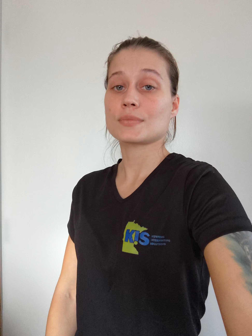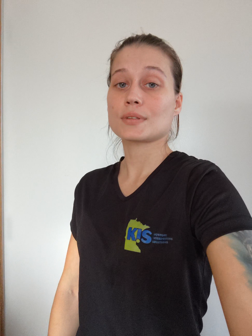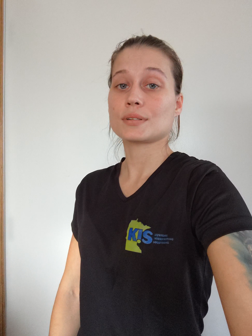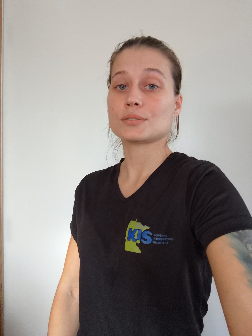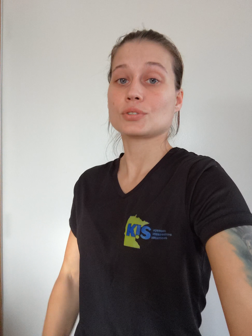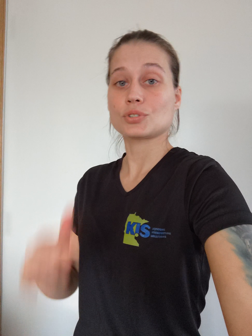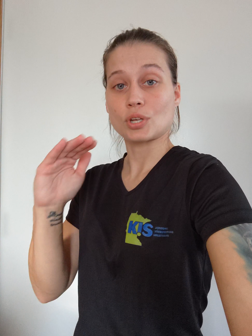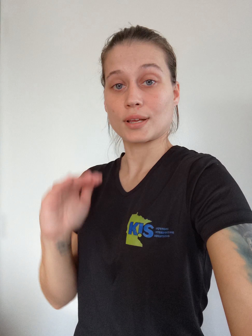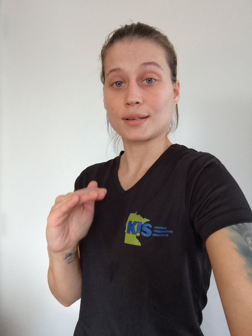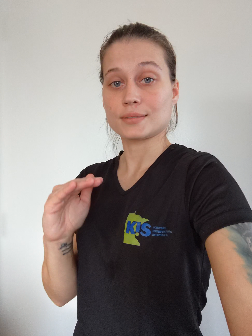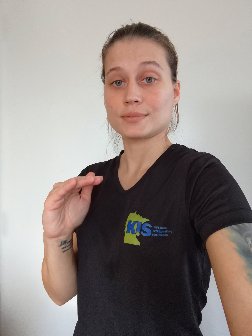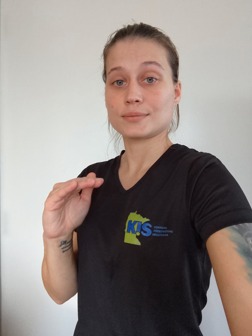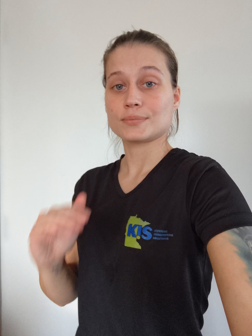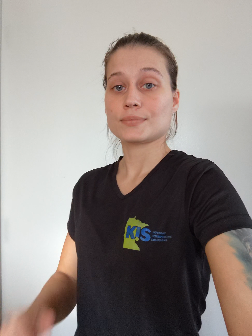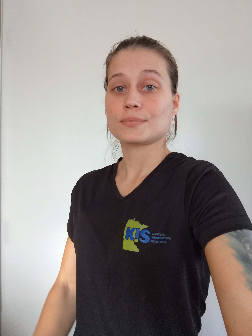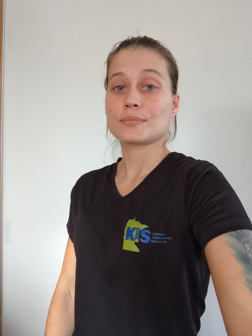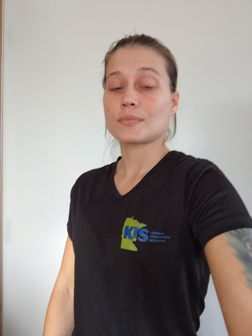child